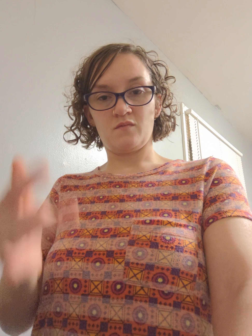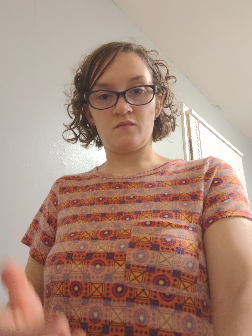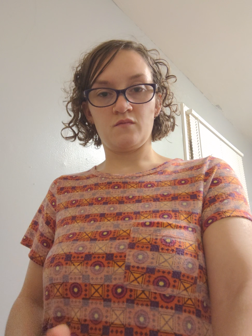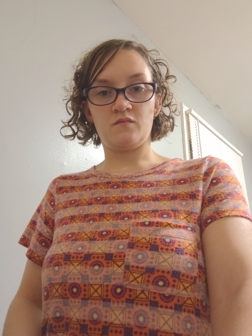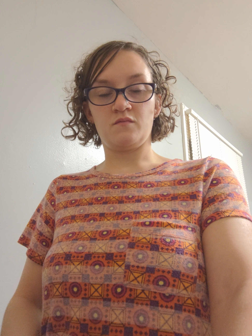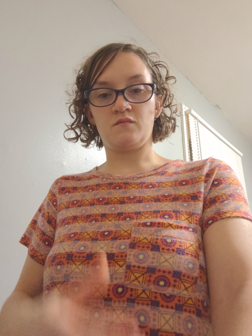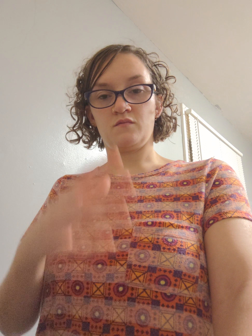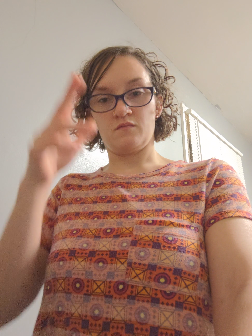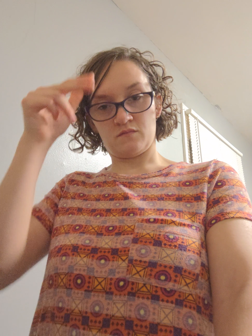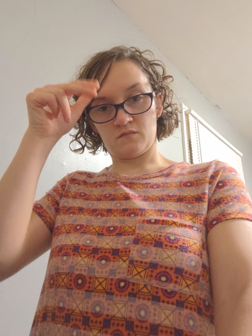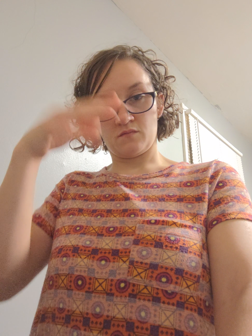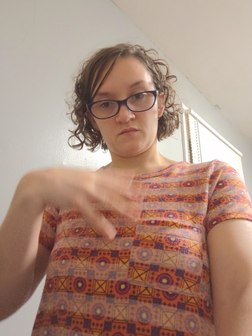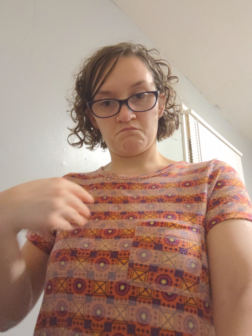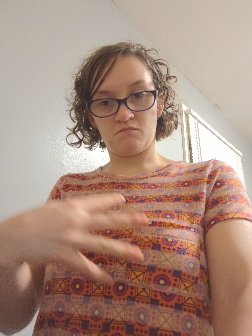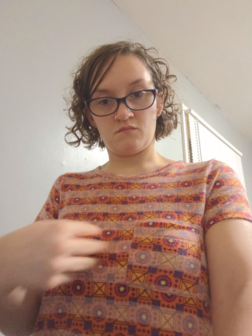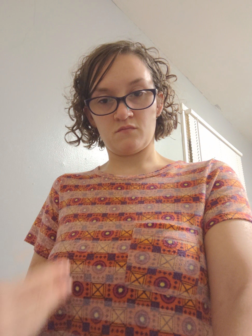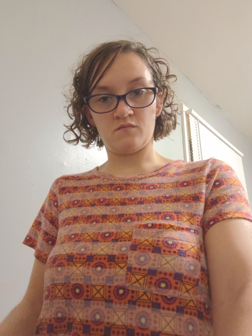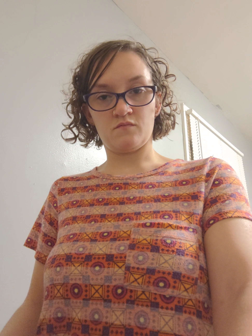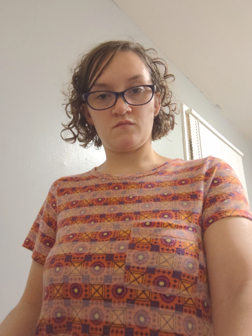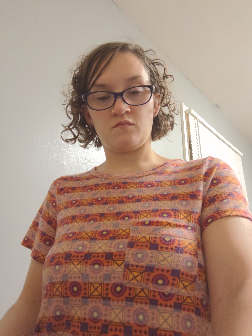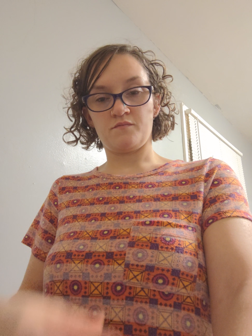zebra